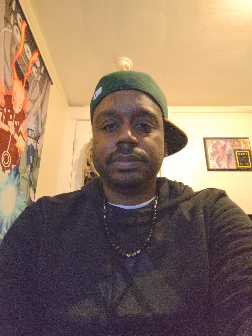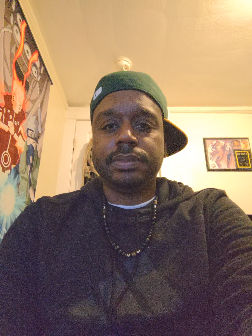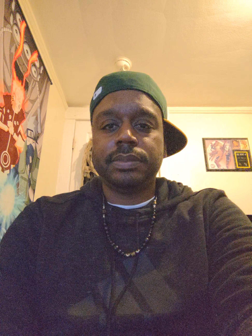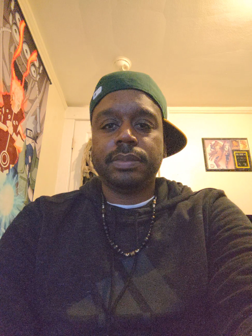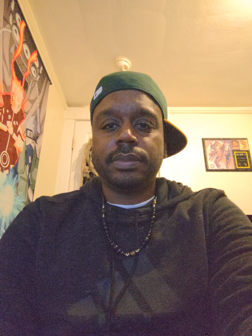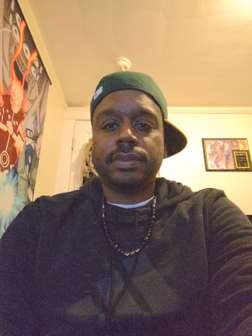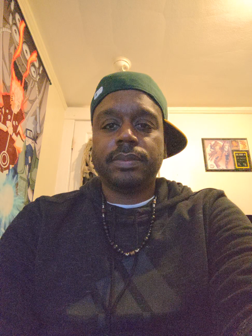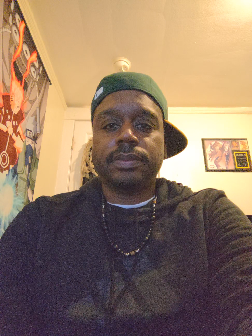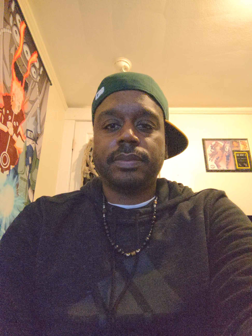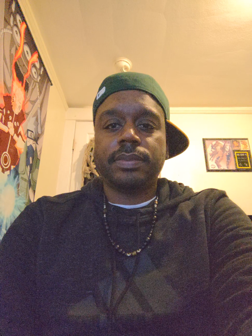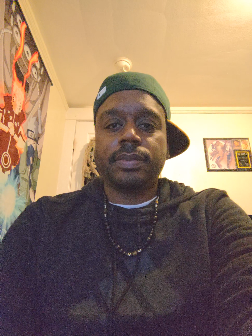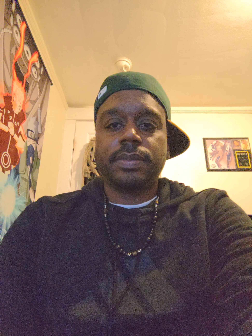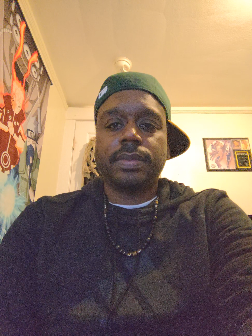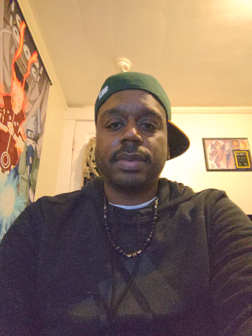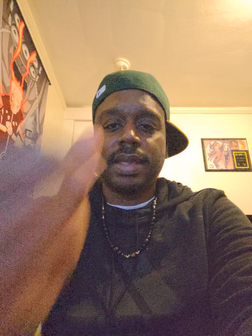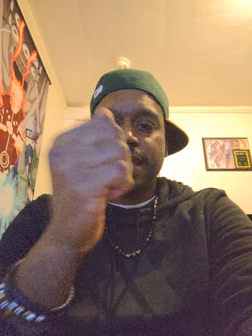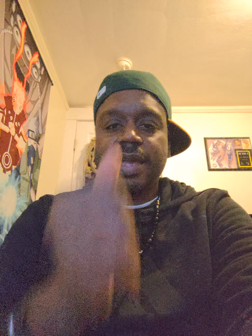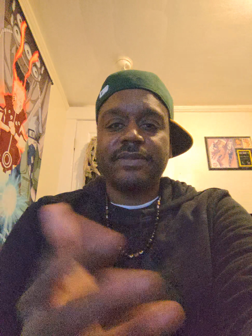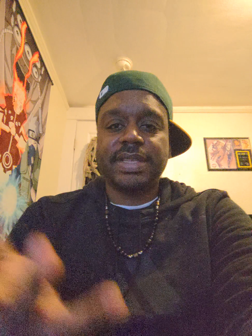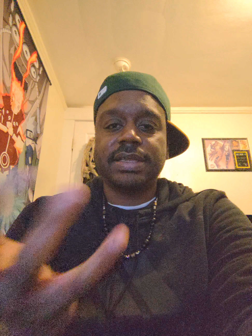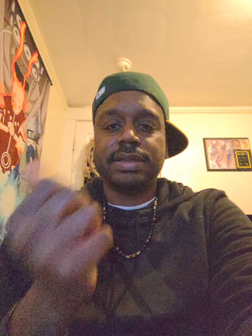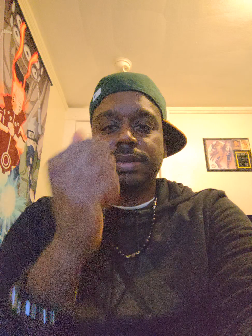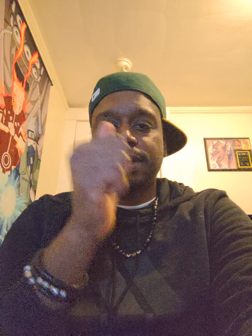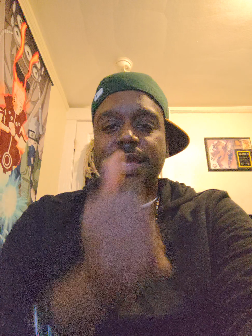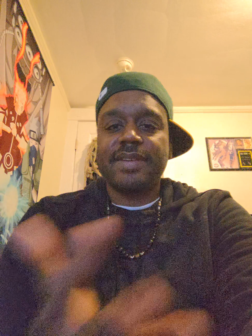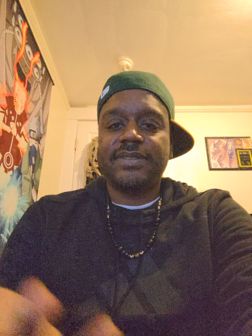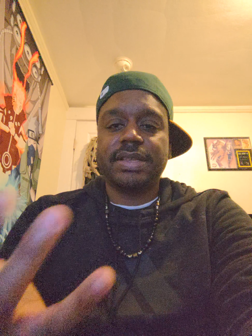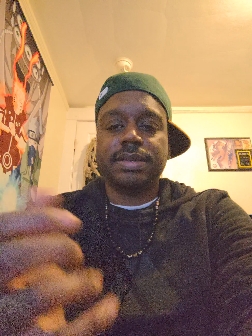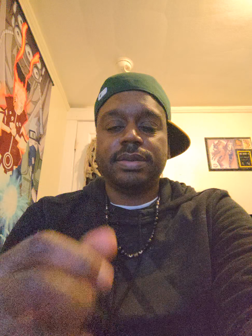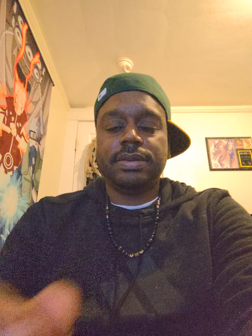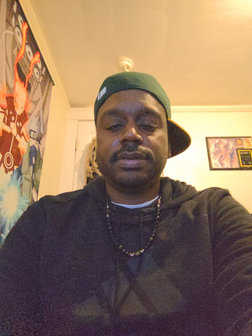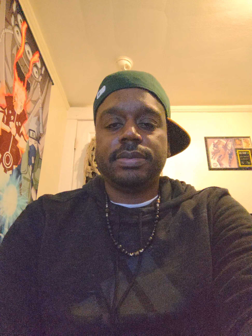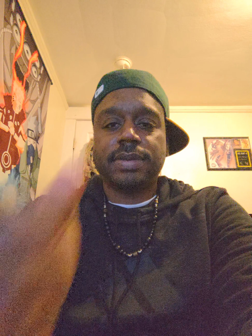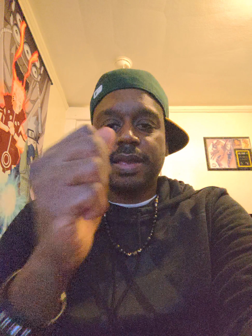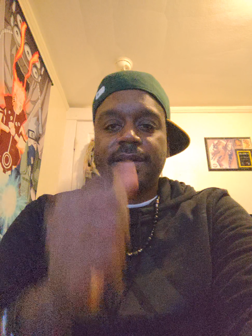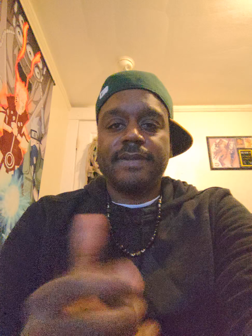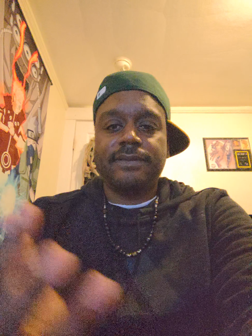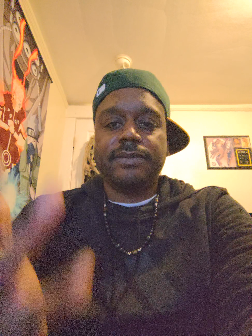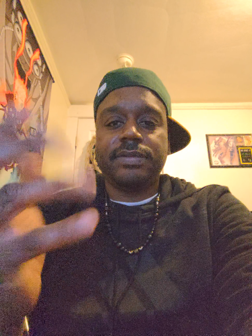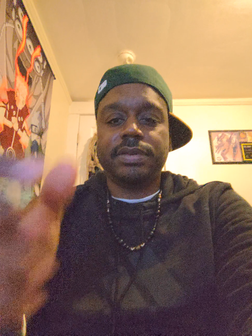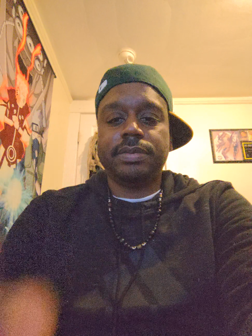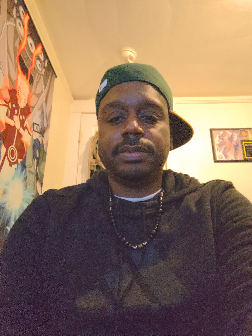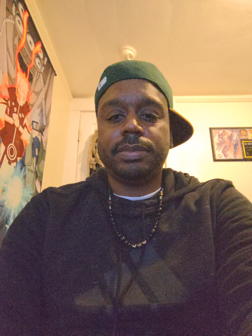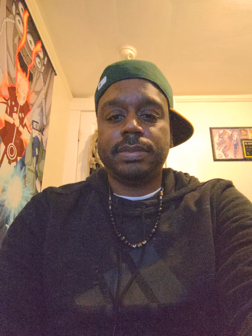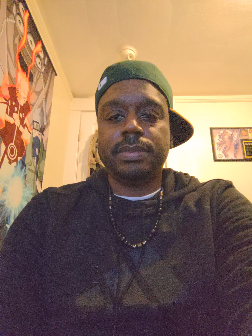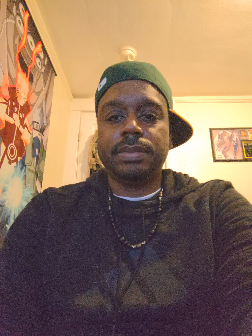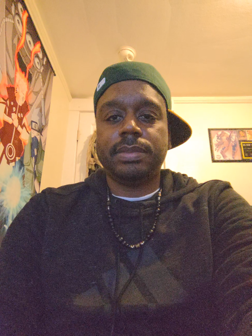every